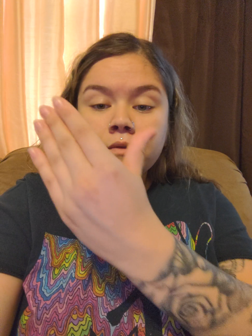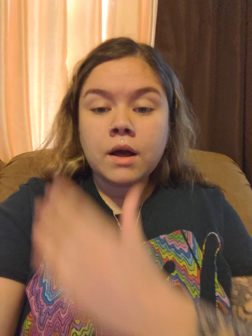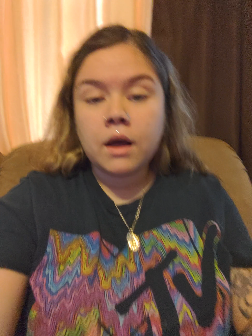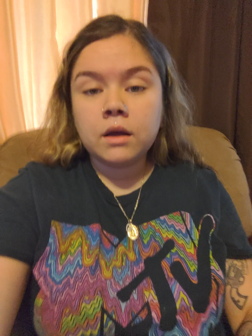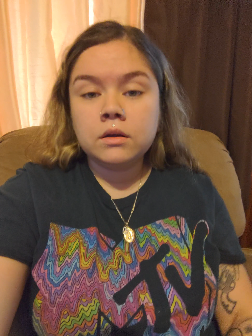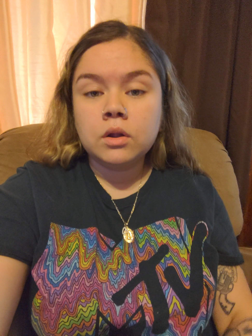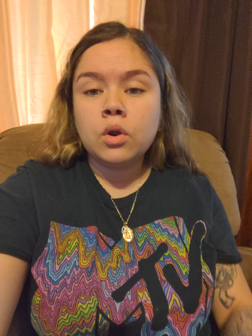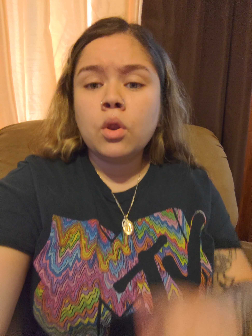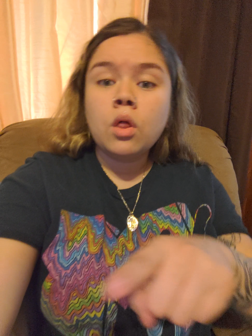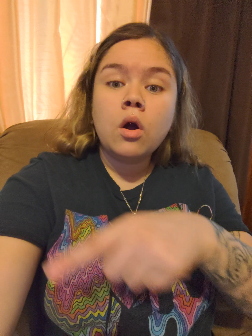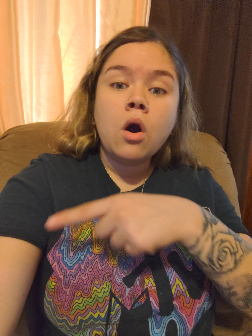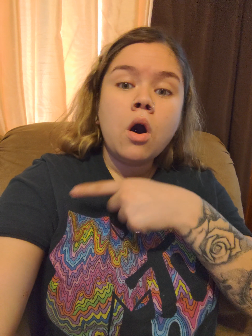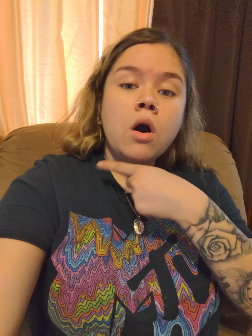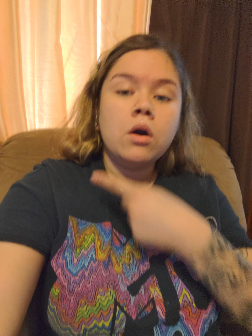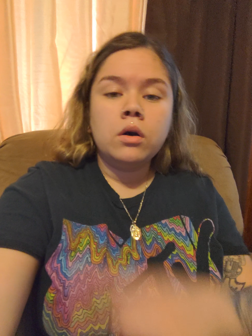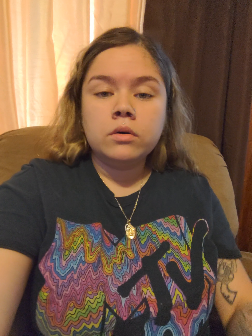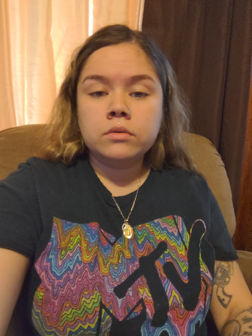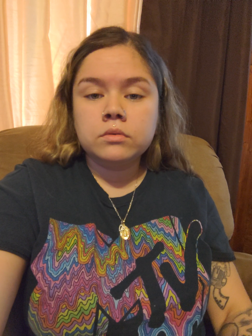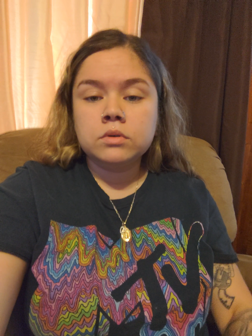long